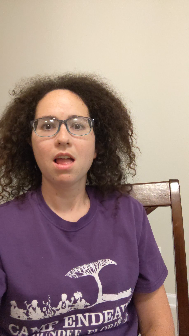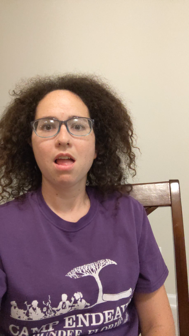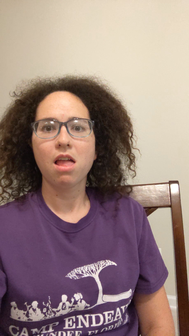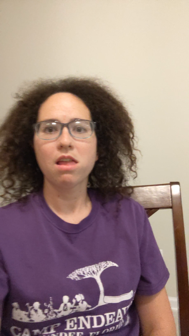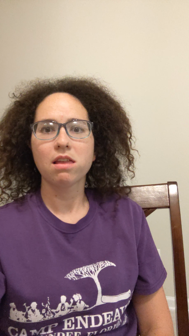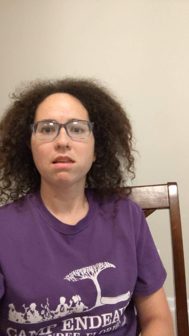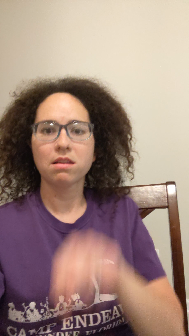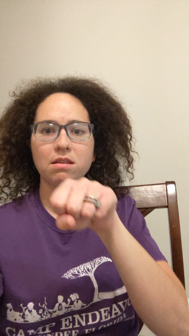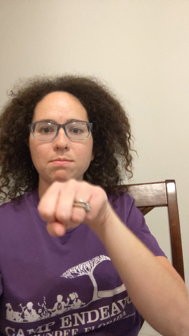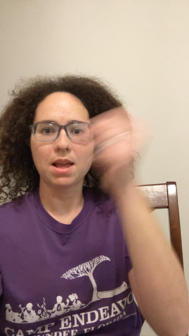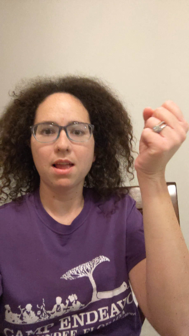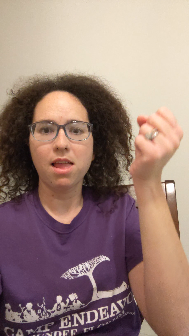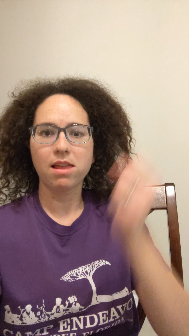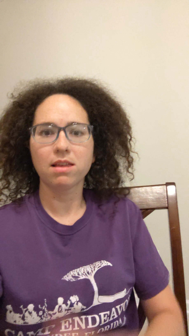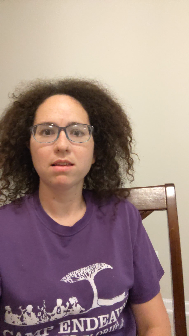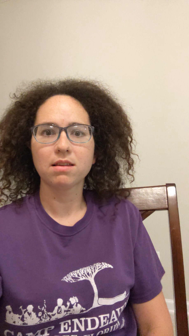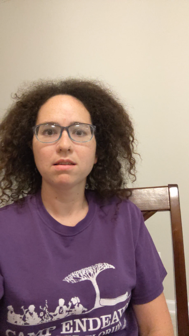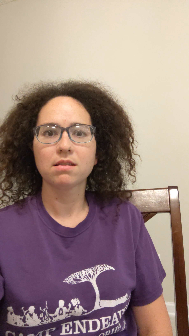broken